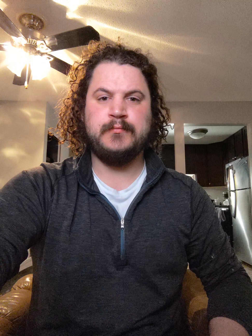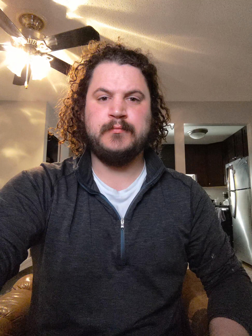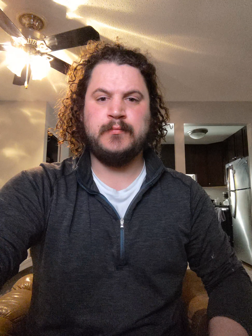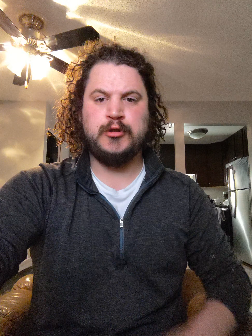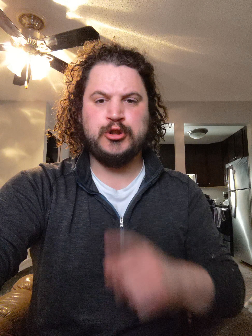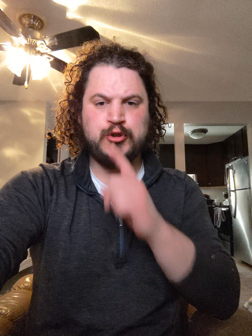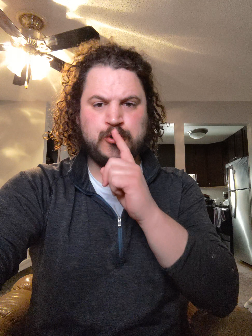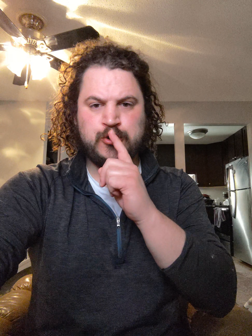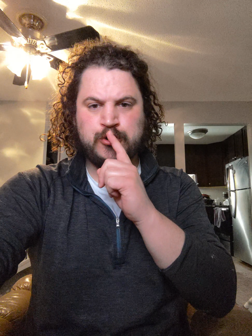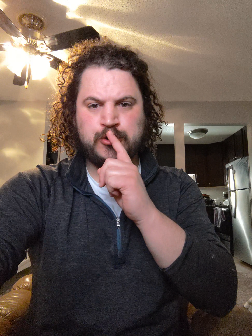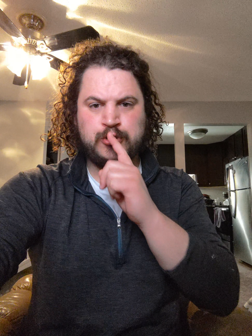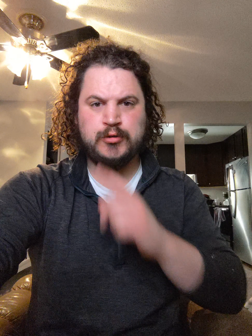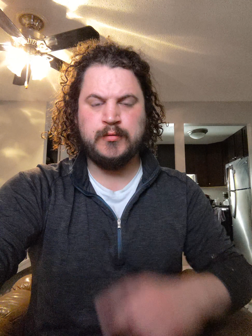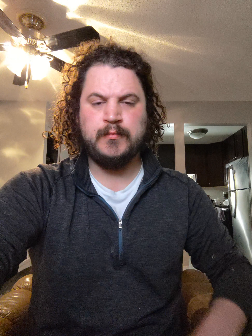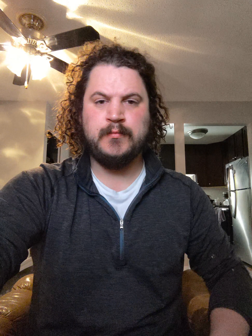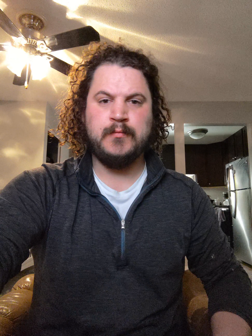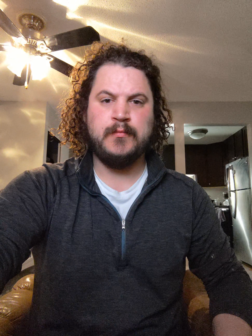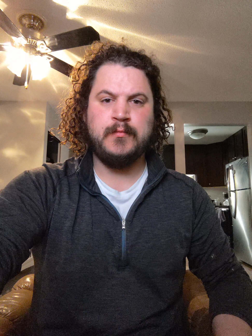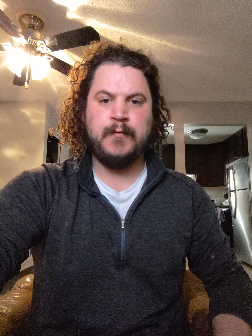shhh